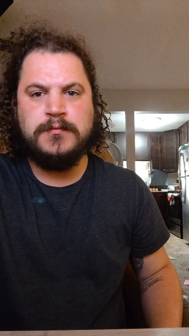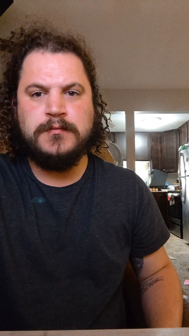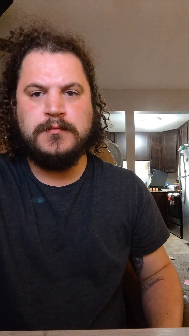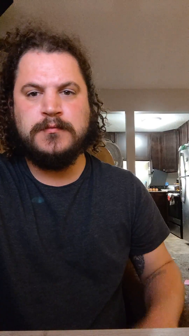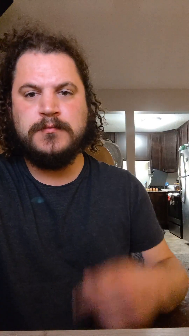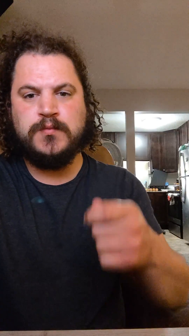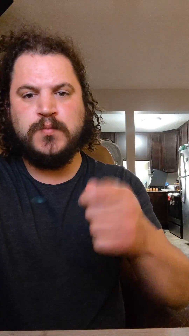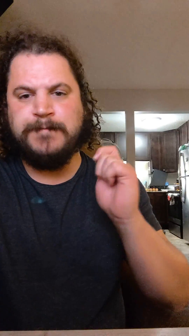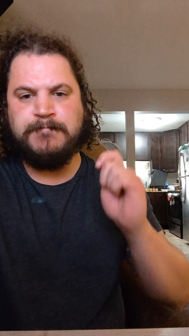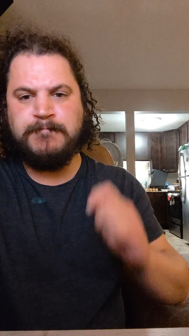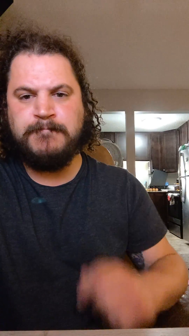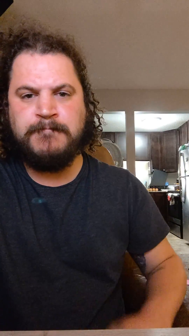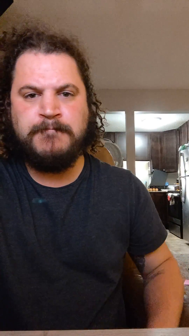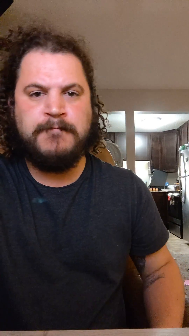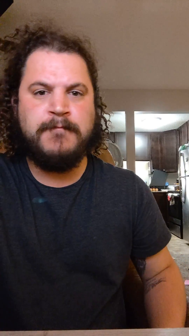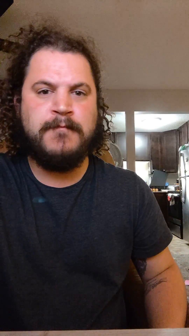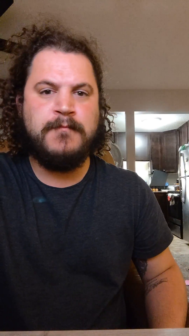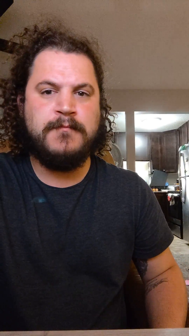rip